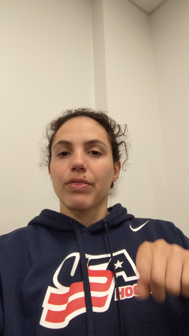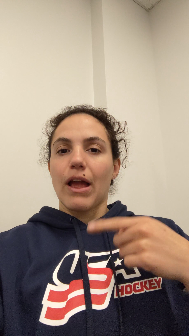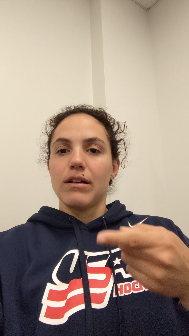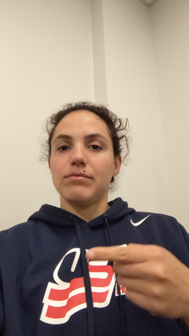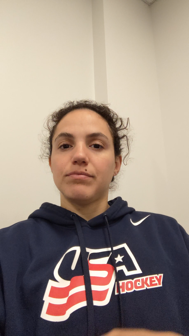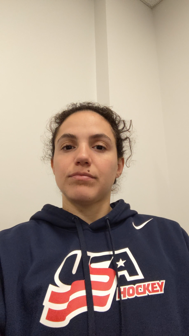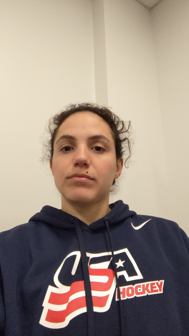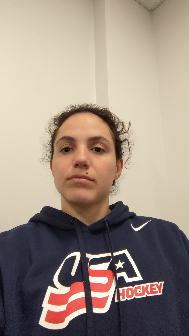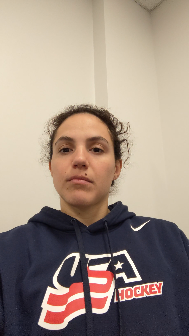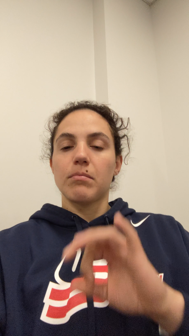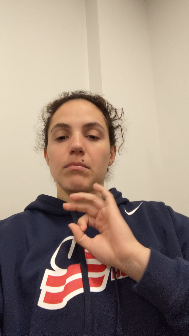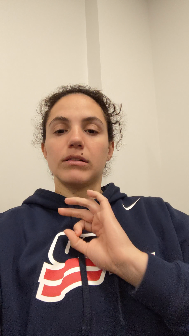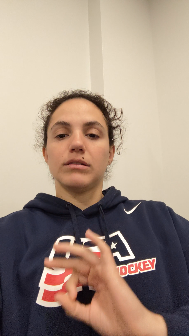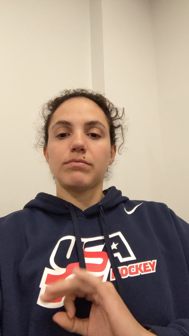button